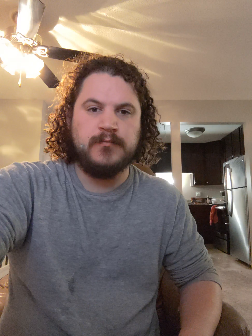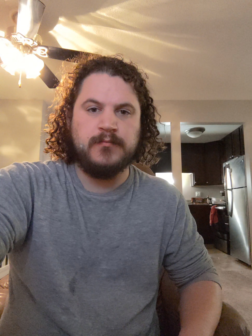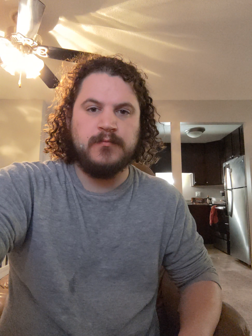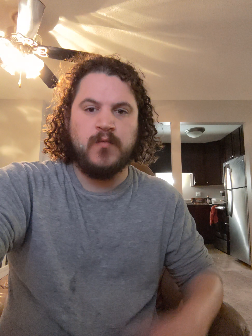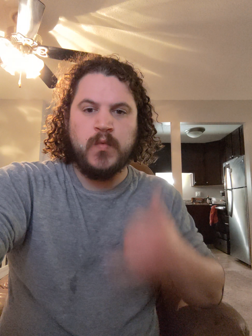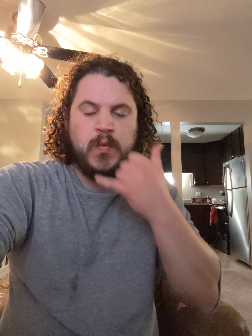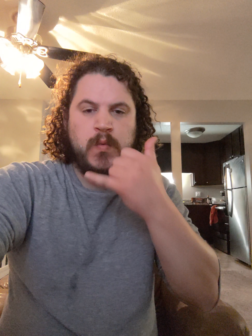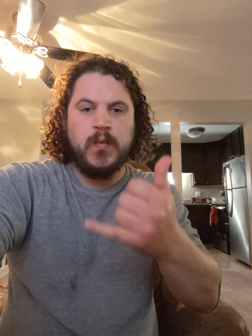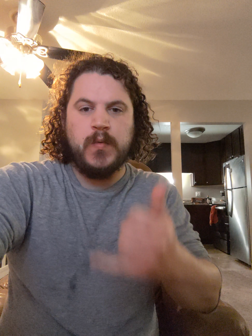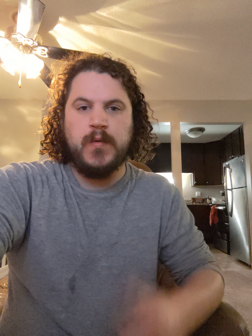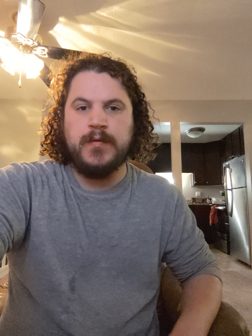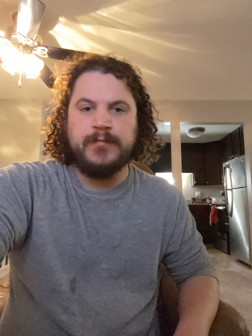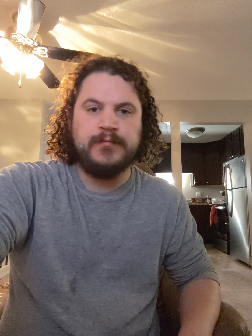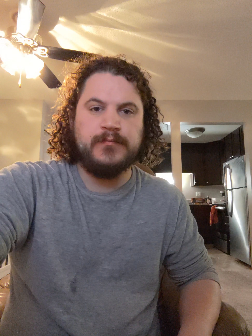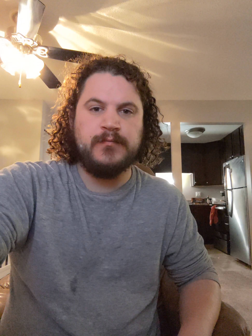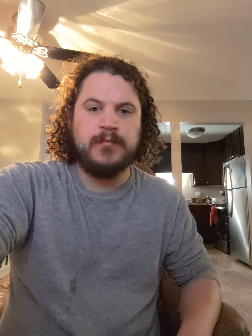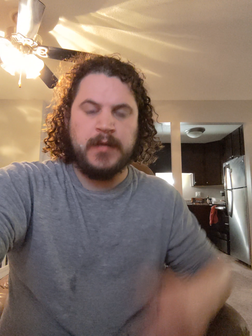call on the phone